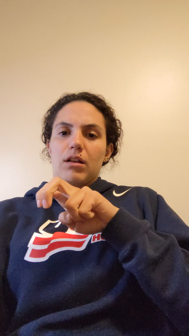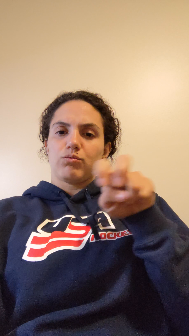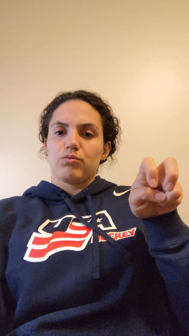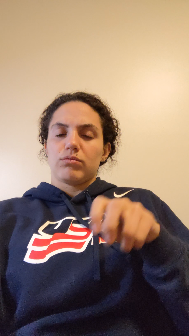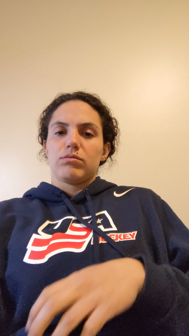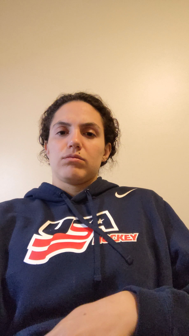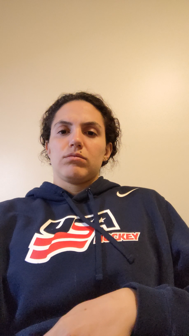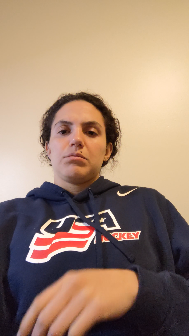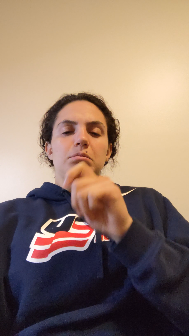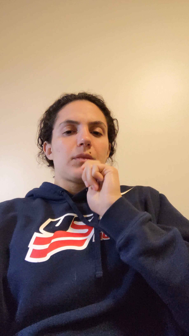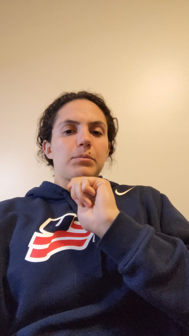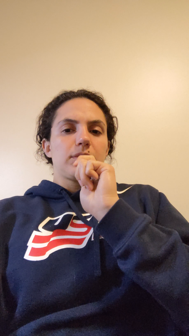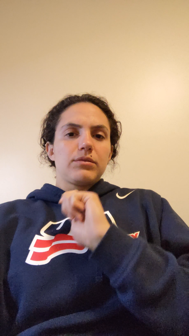popsicle